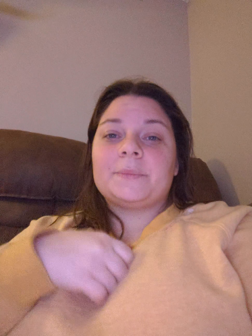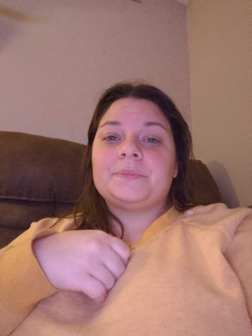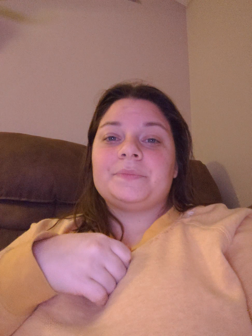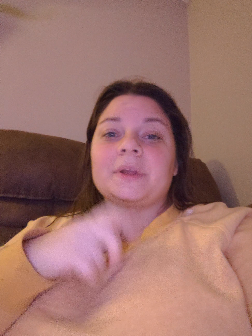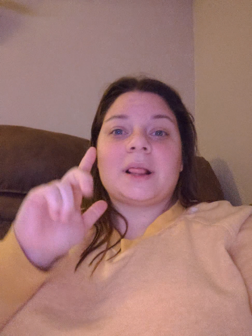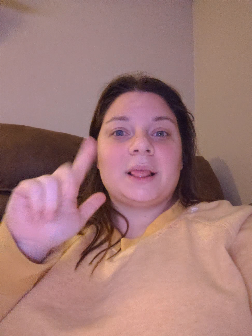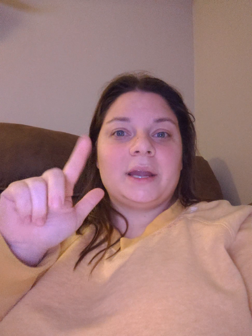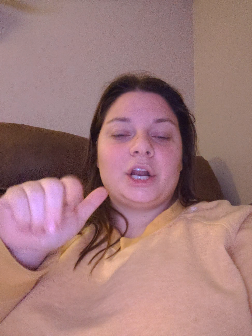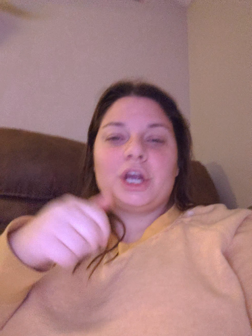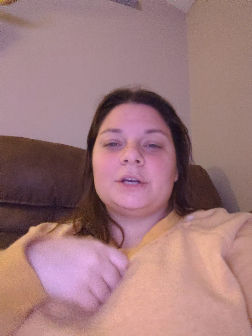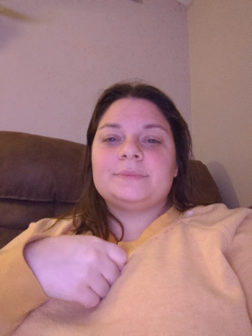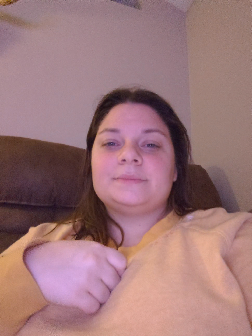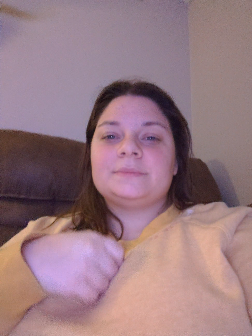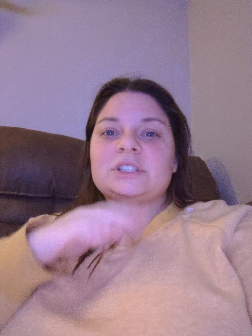later